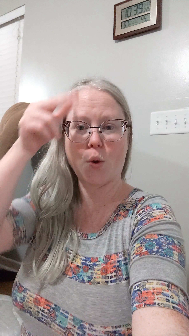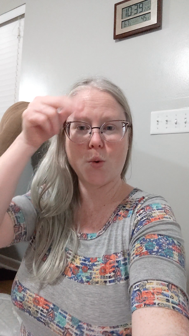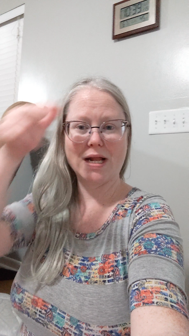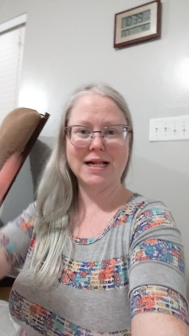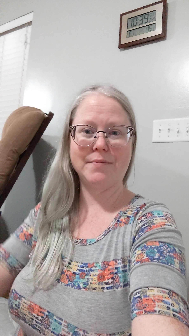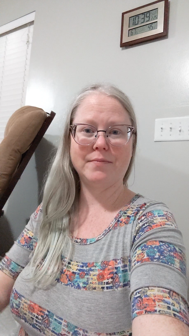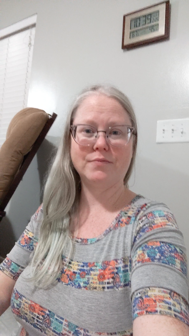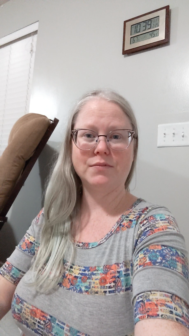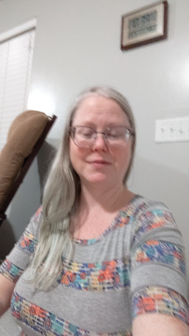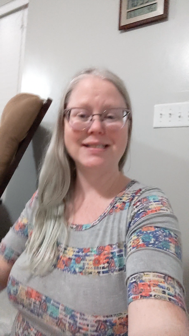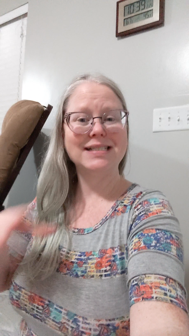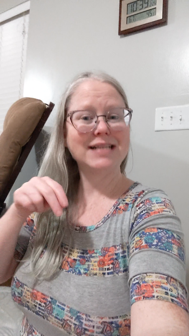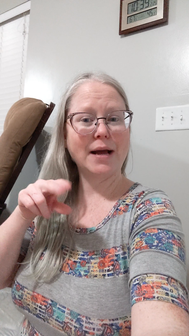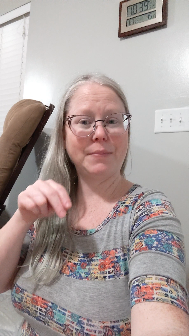diaper